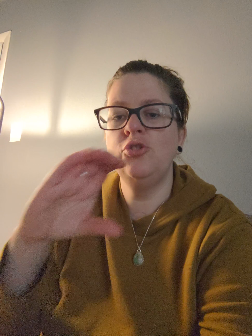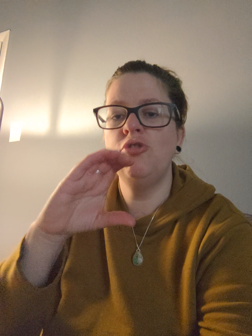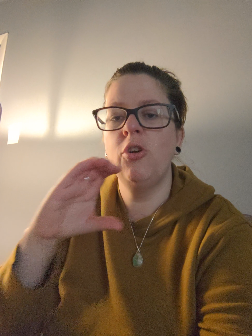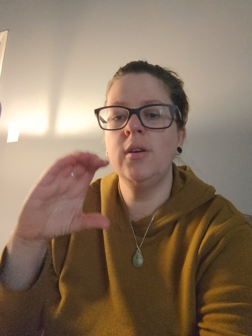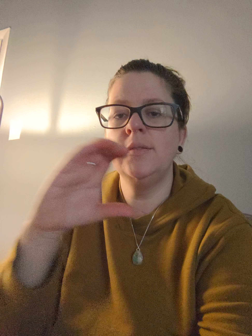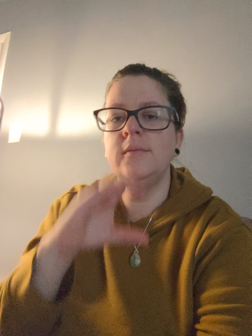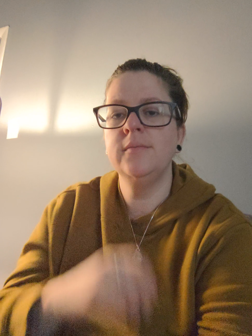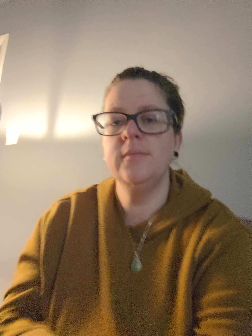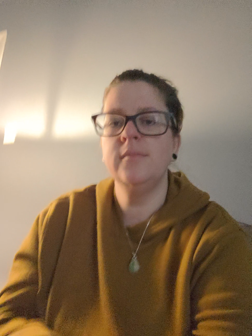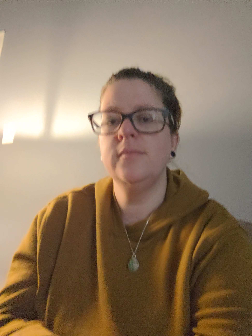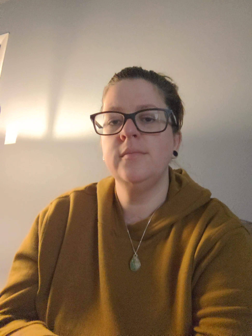chocolate